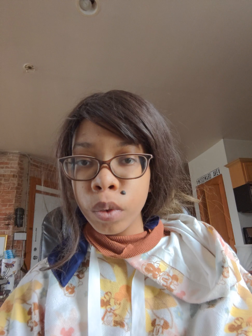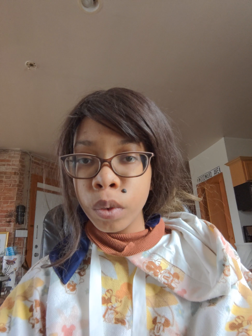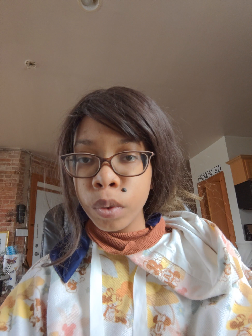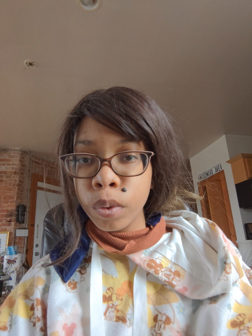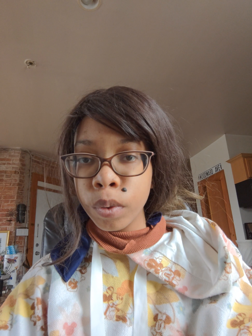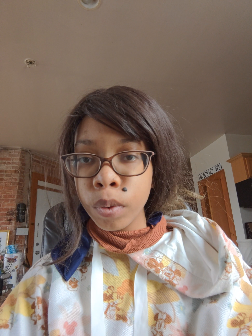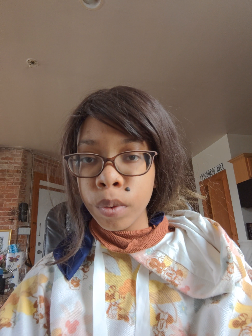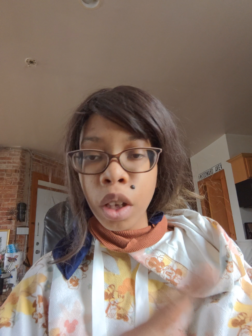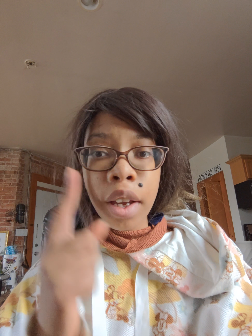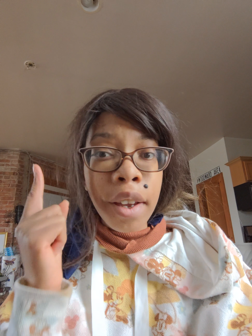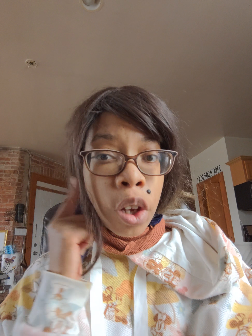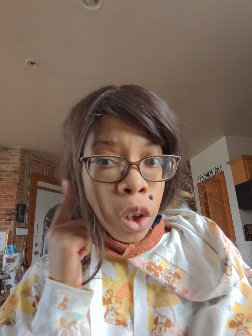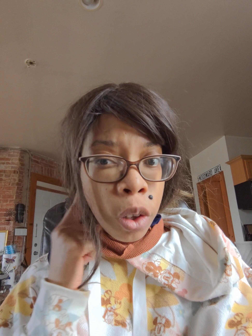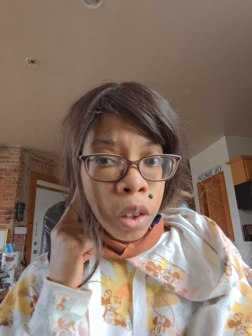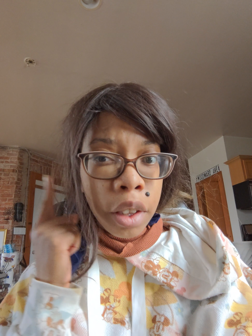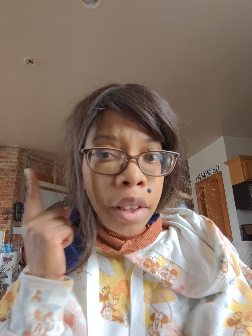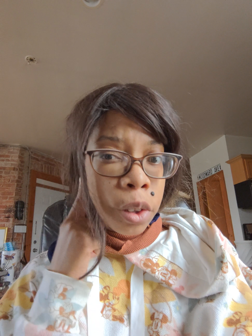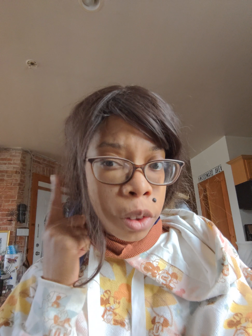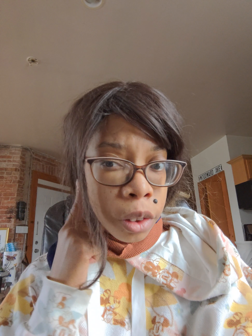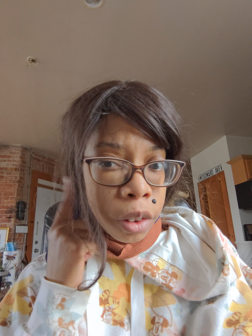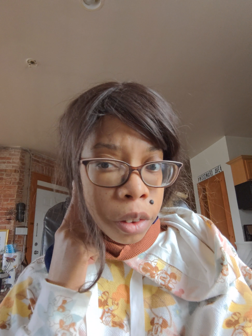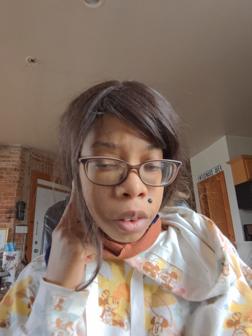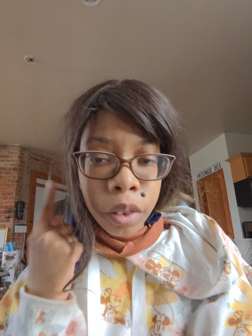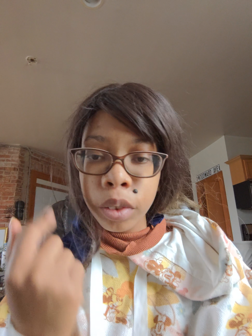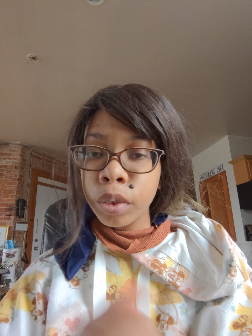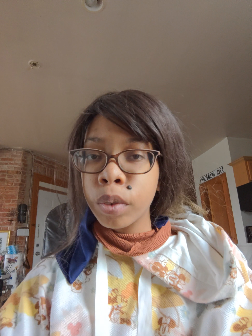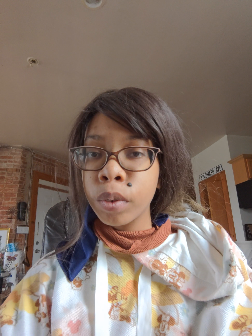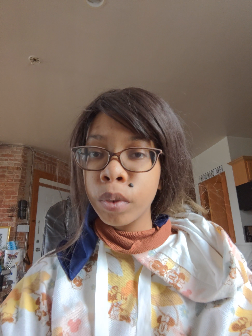hear